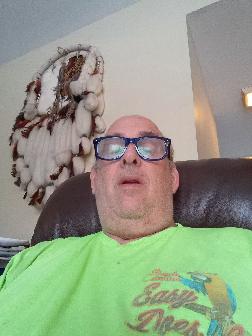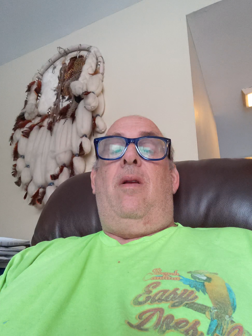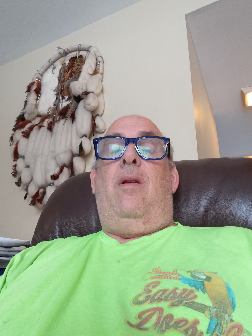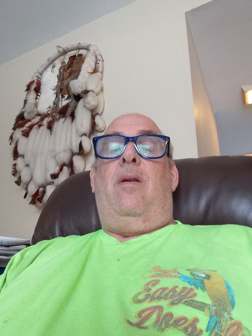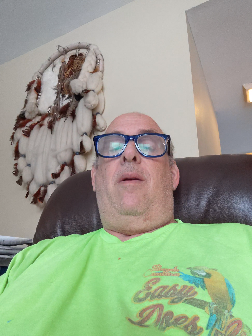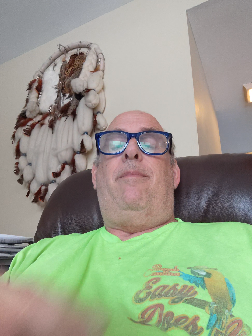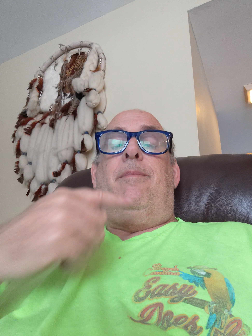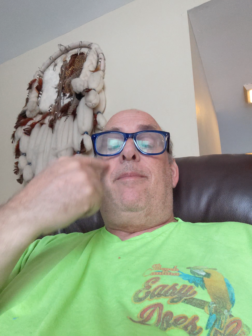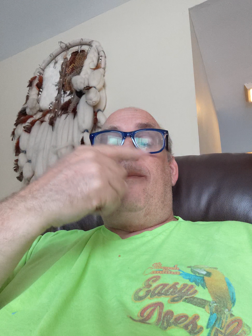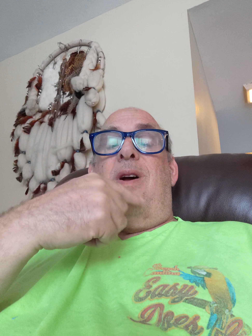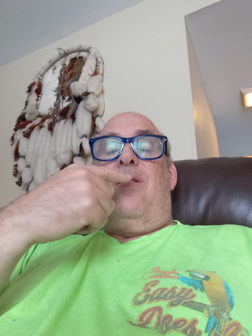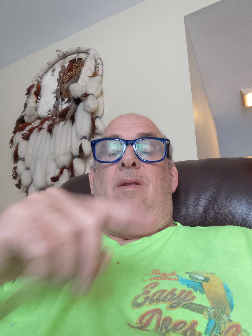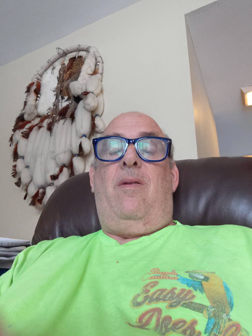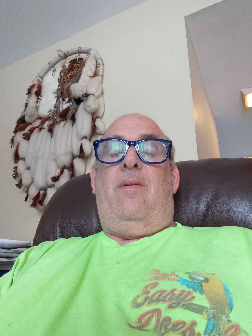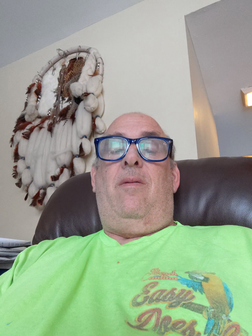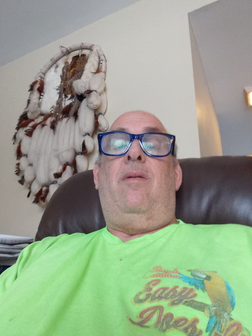mouth